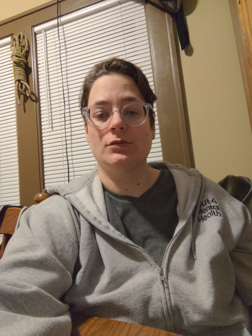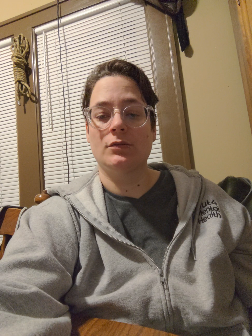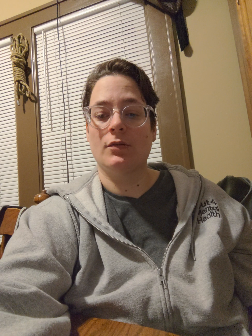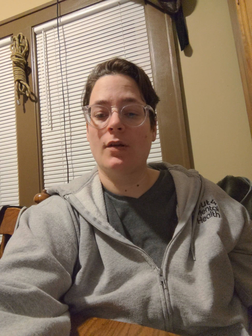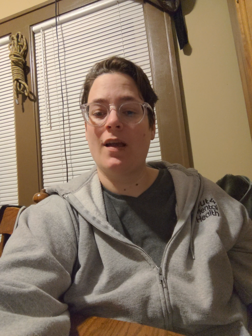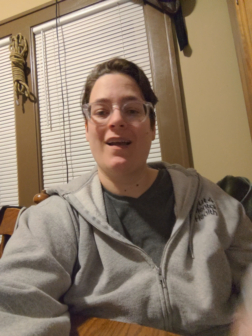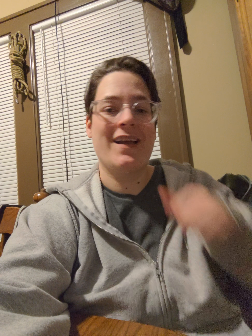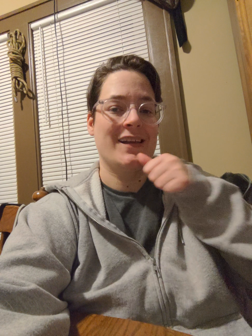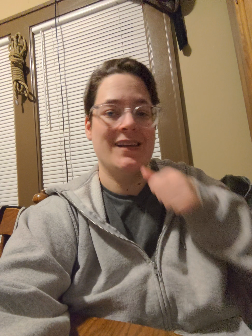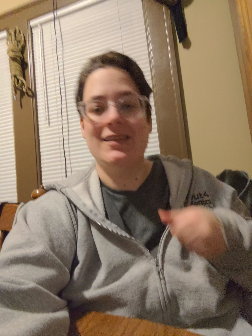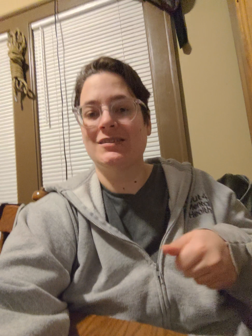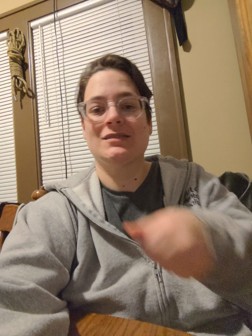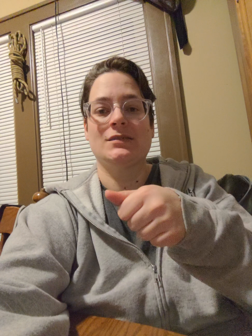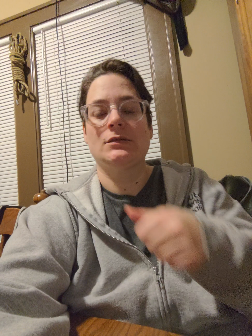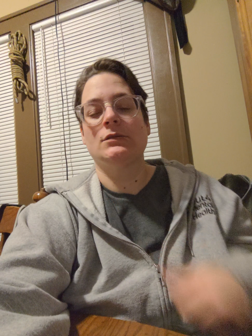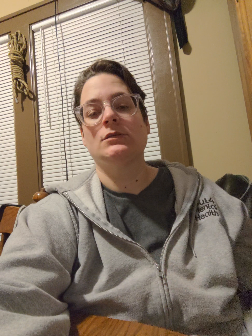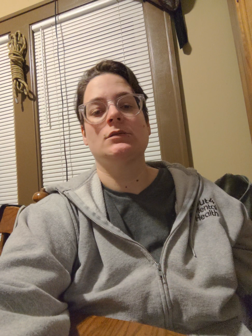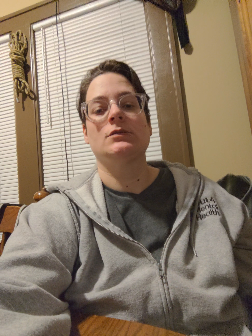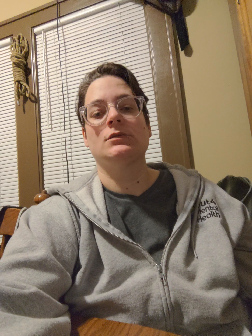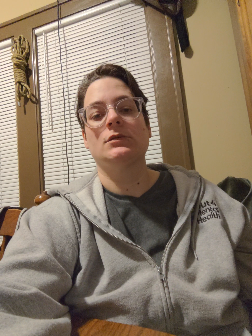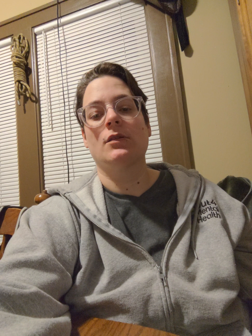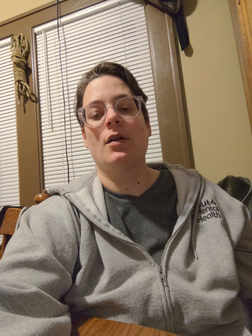hide